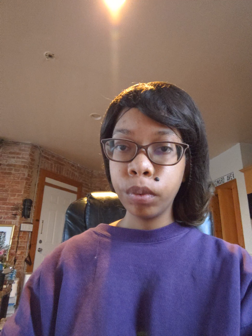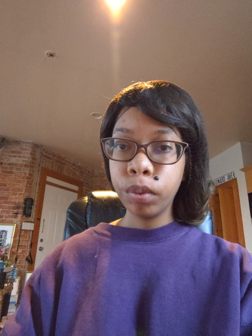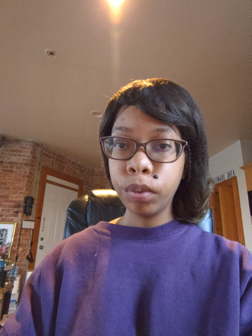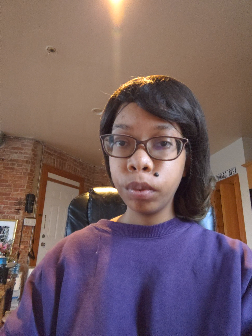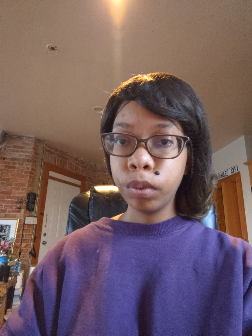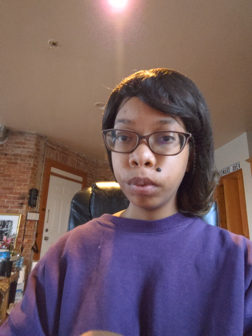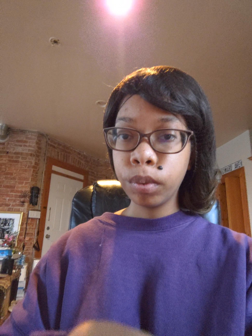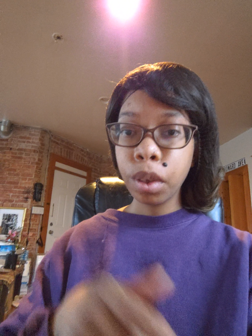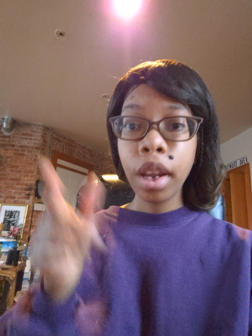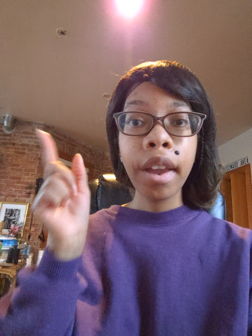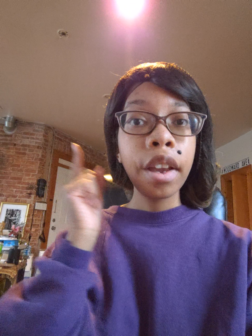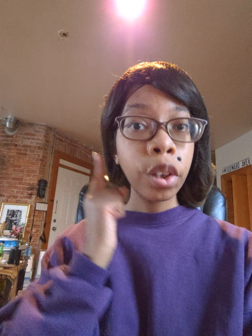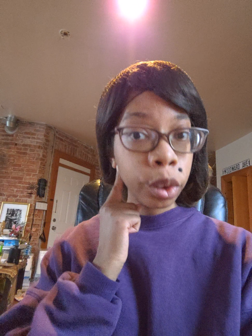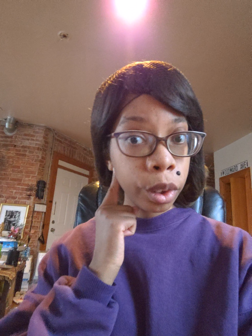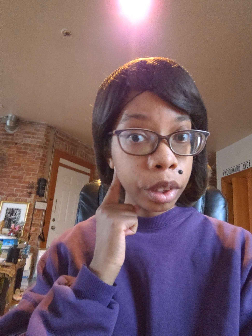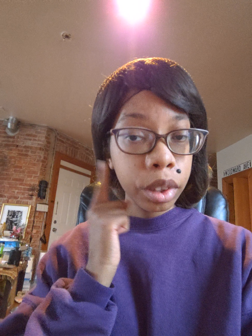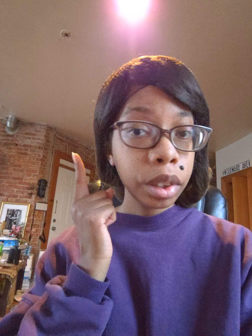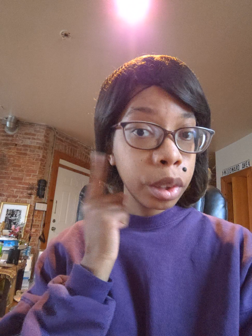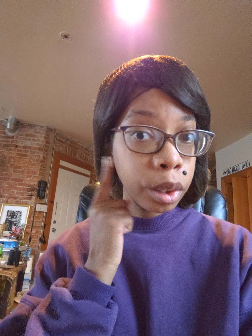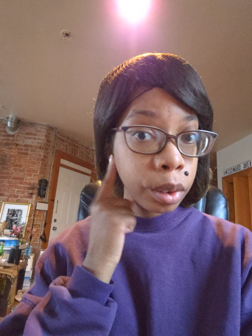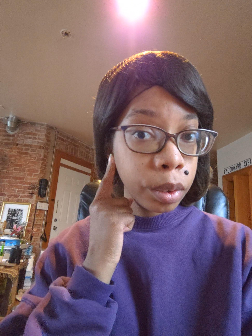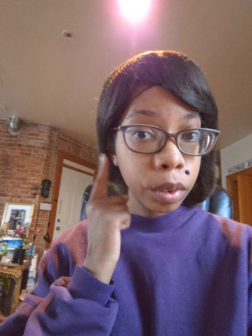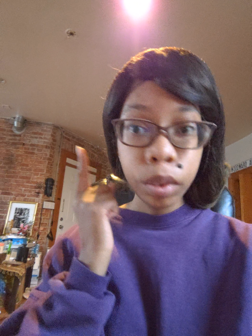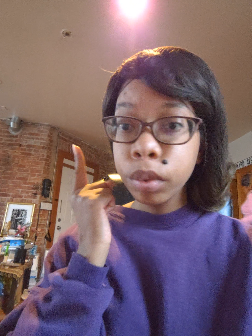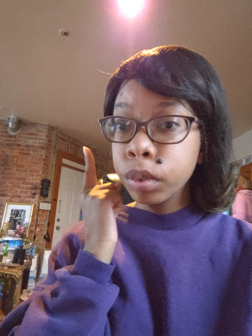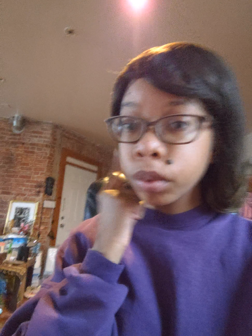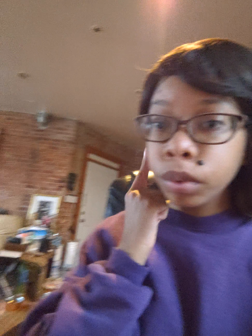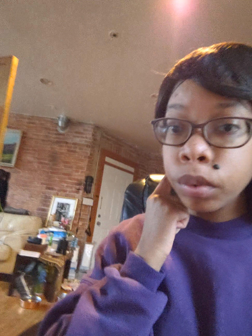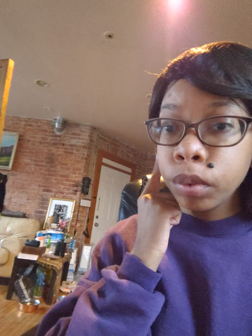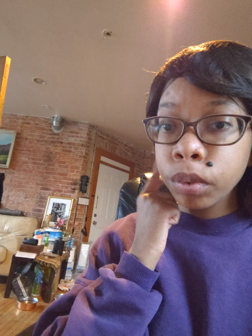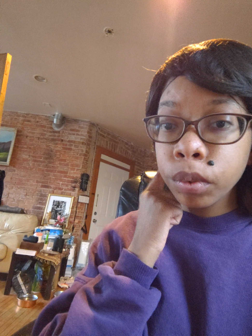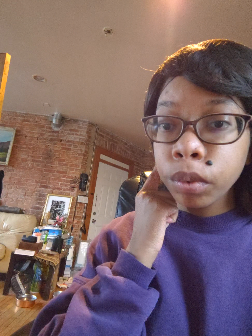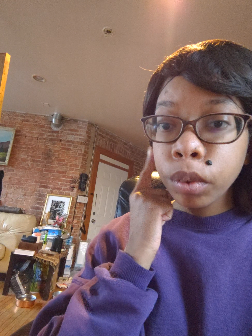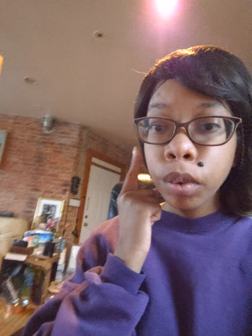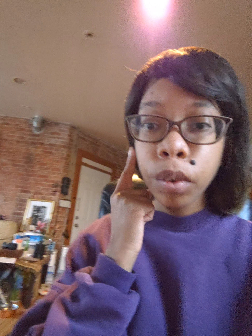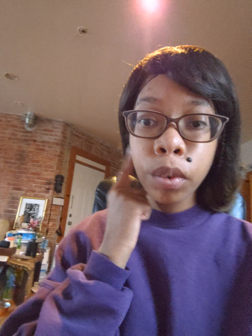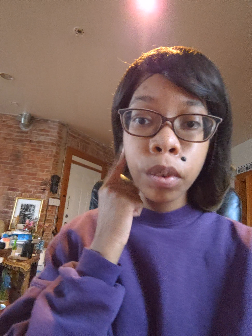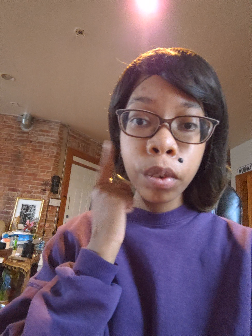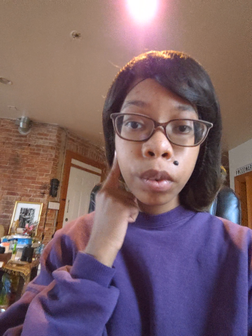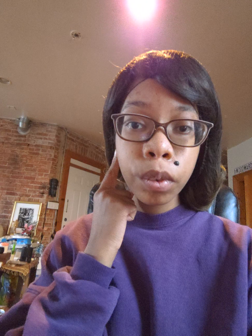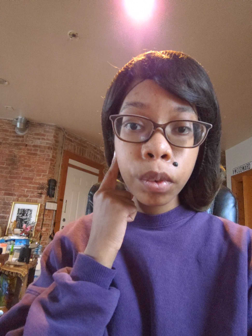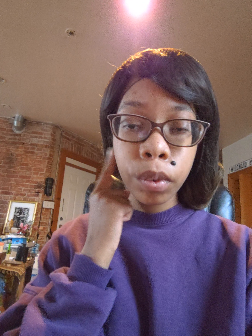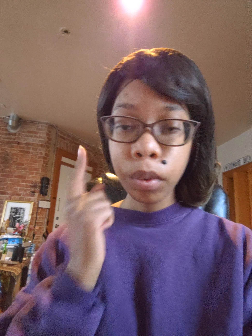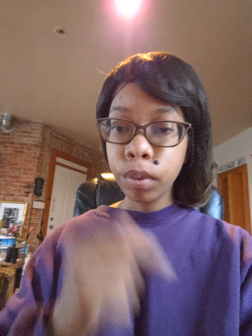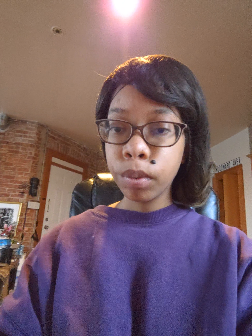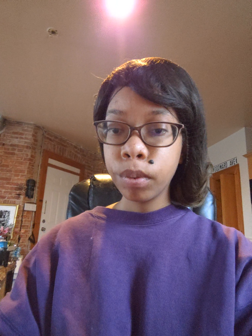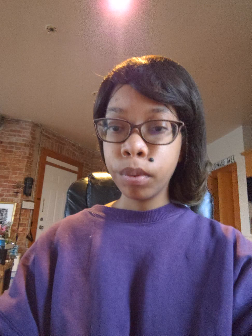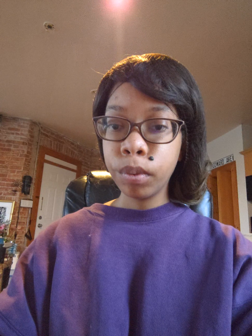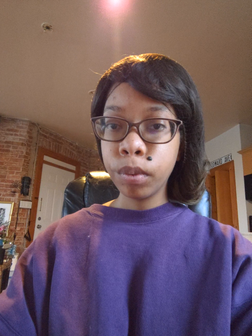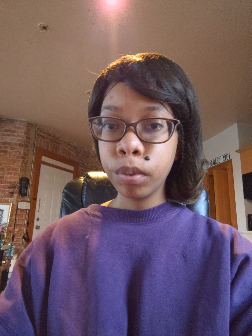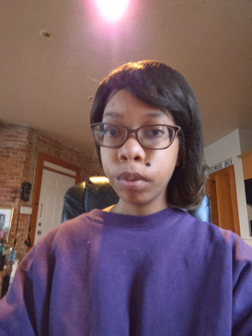hear